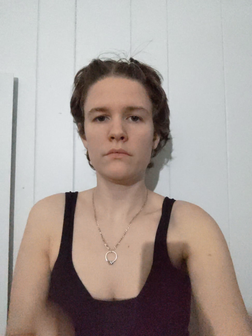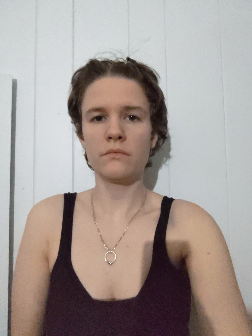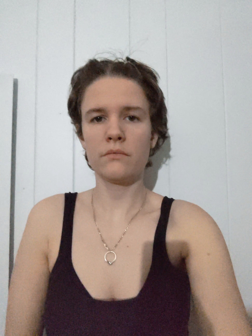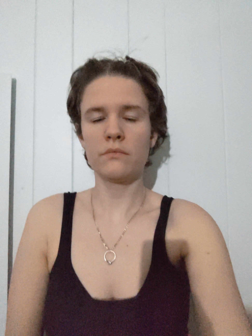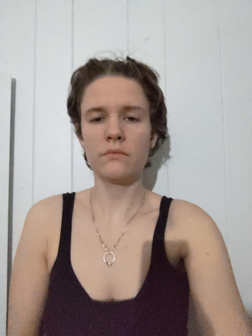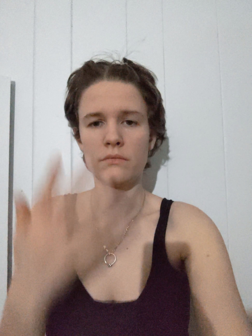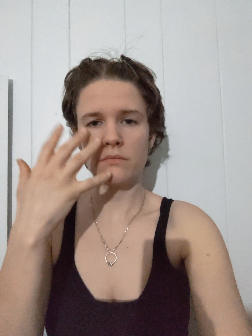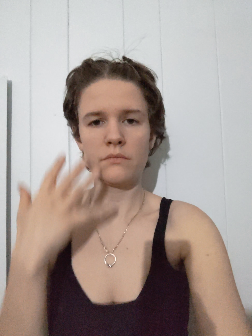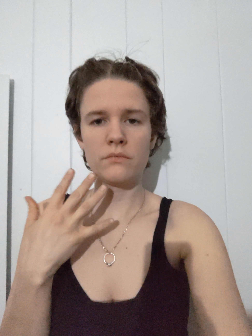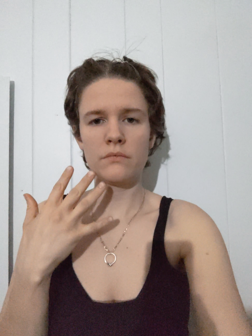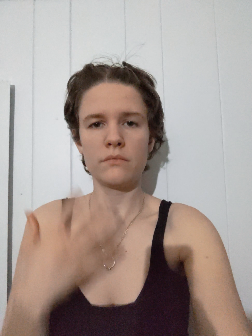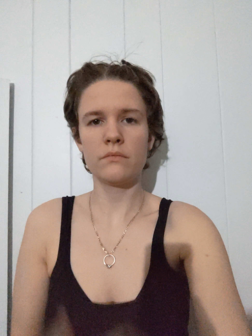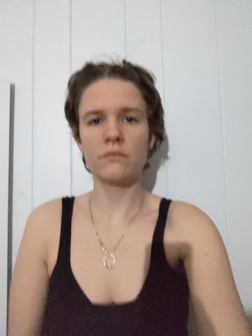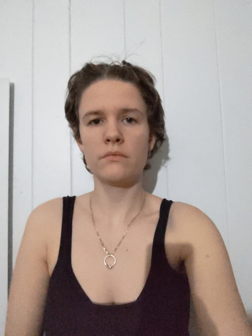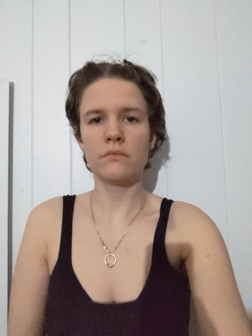sad